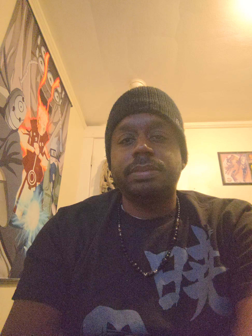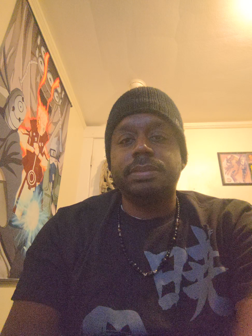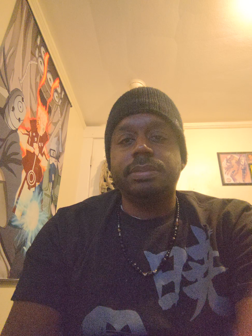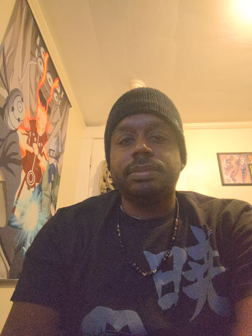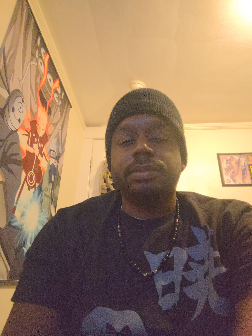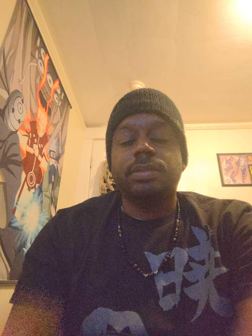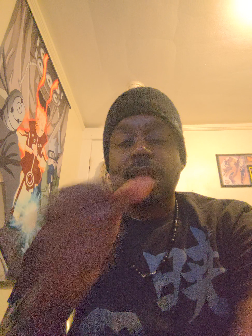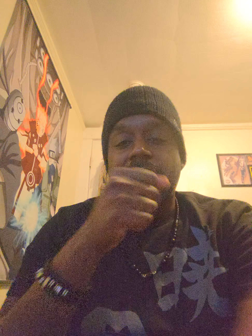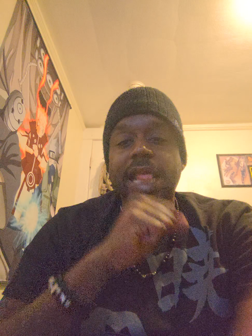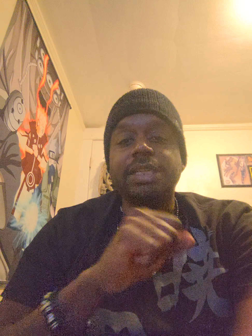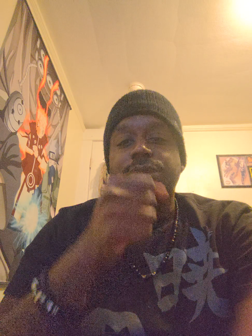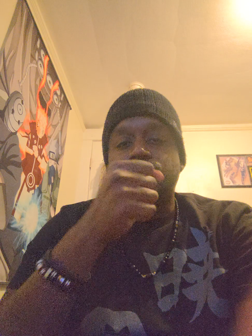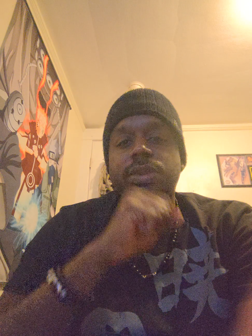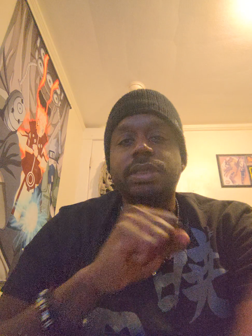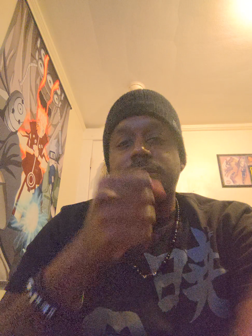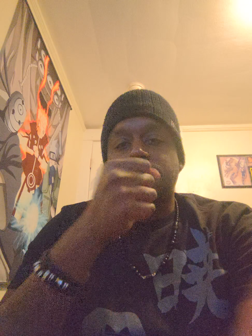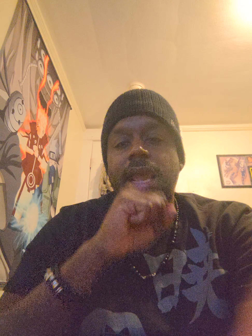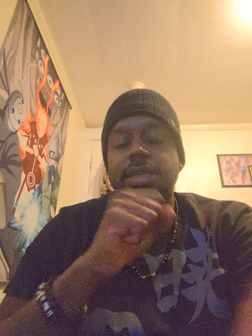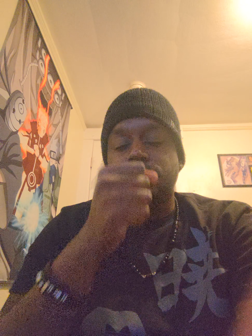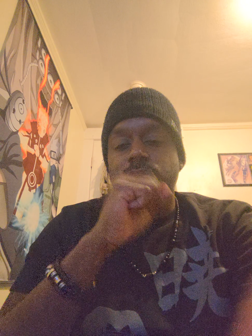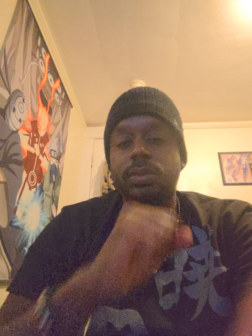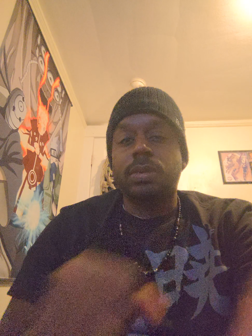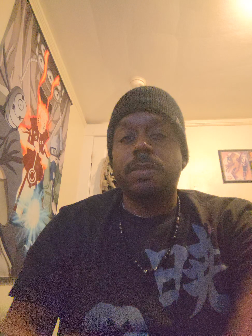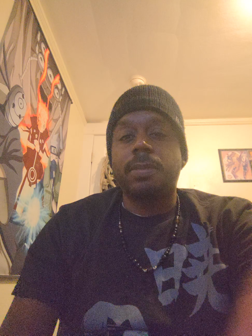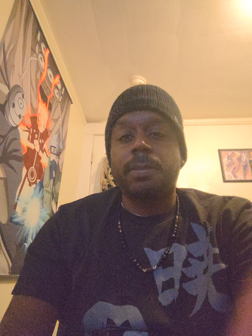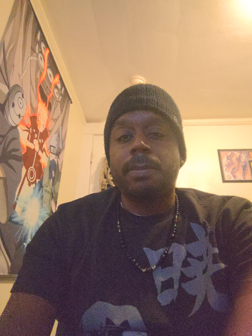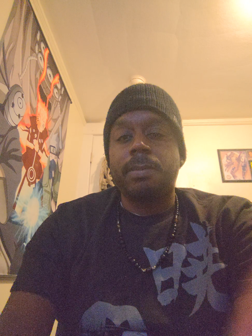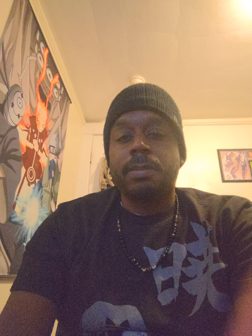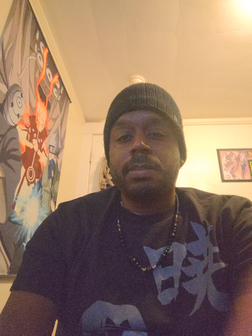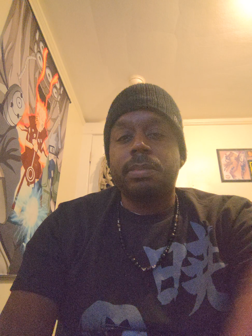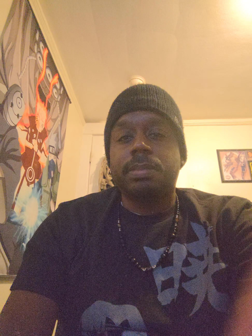ice cream